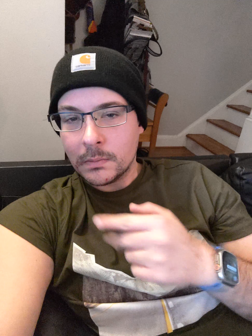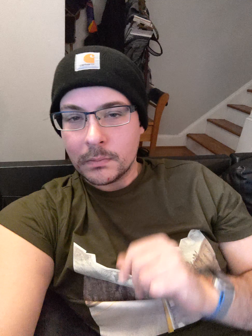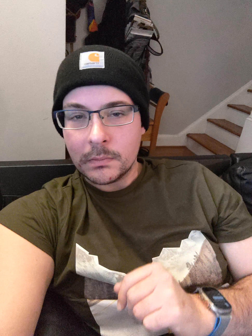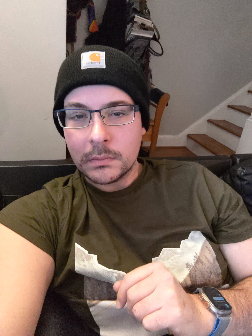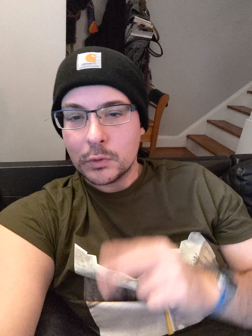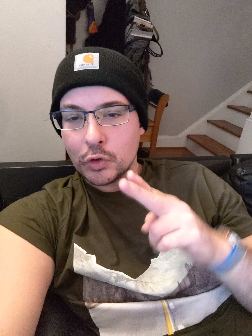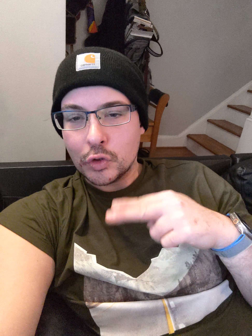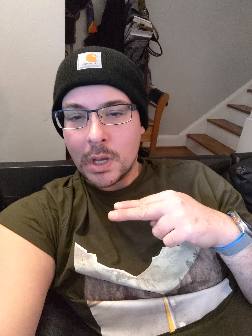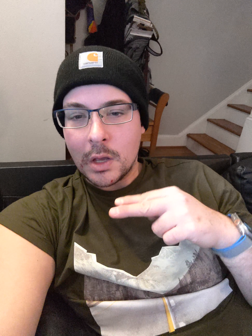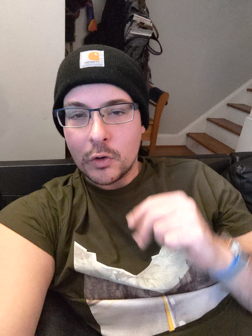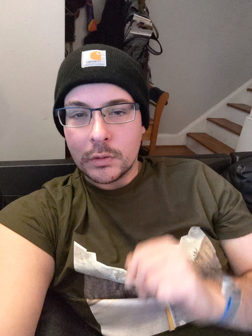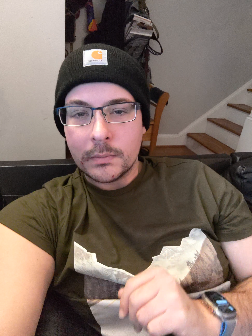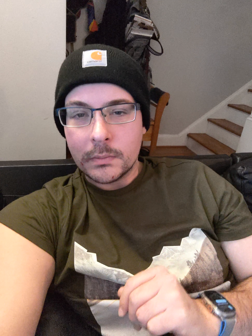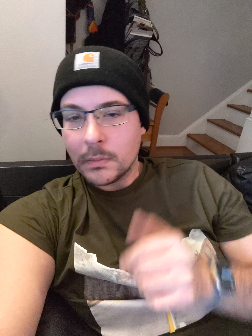chair